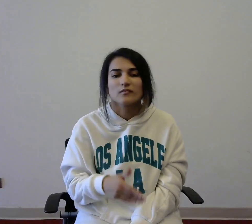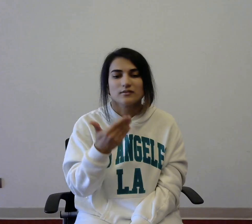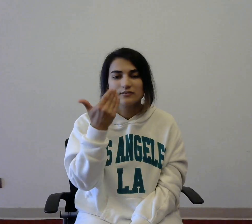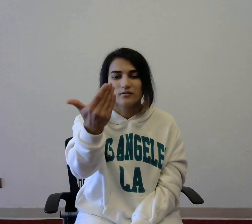siz